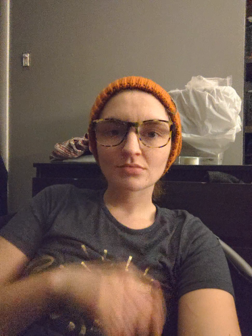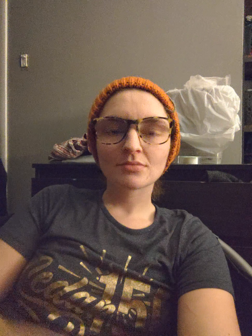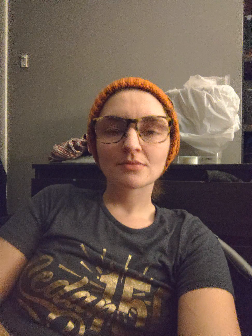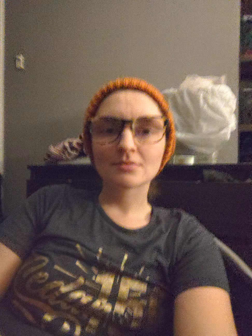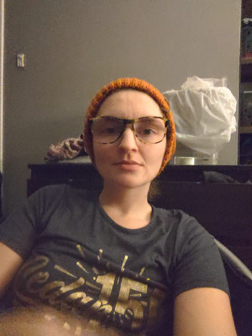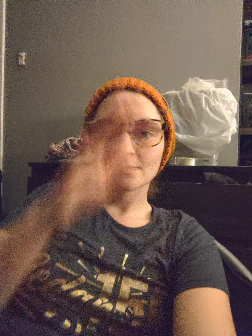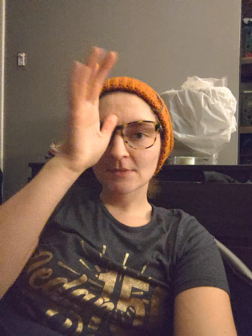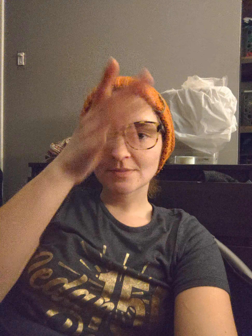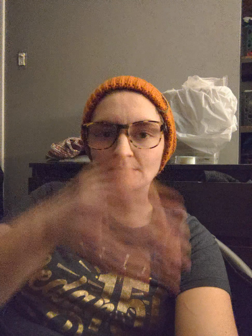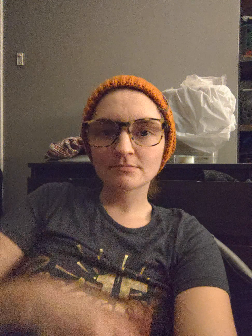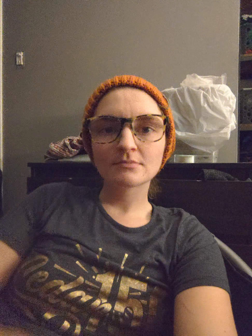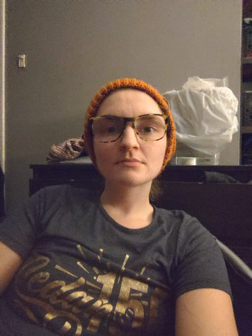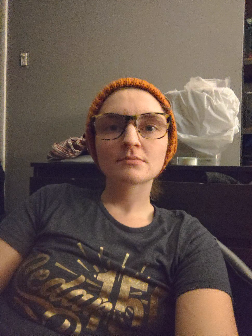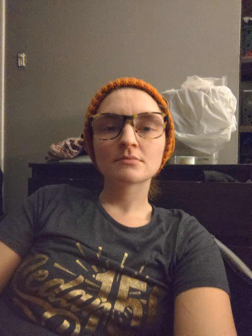grandpa